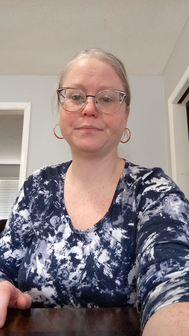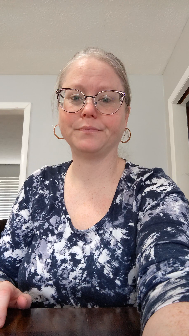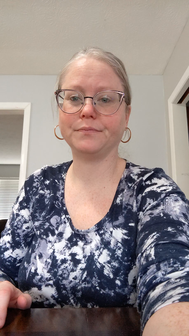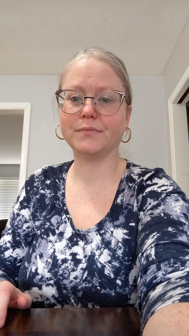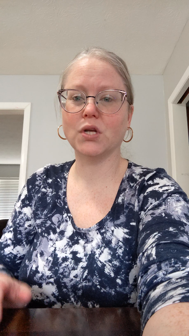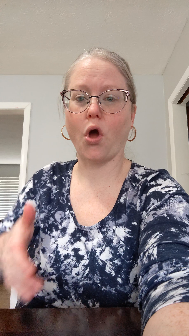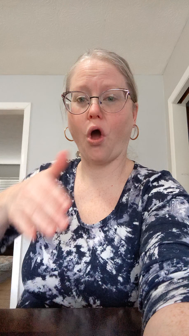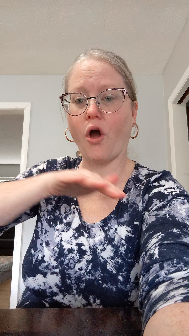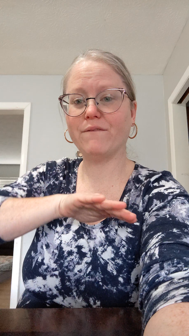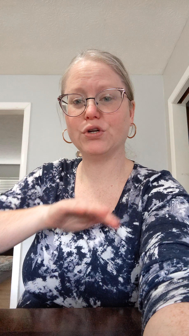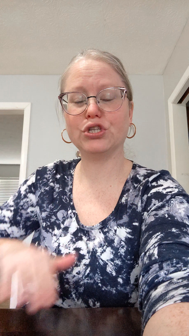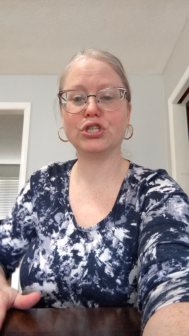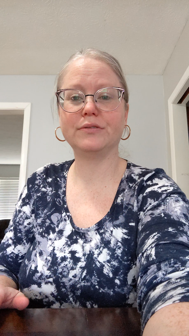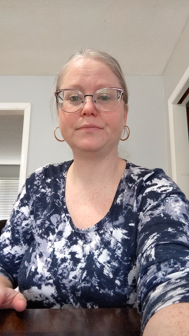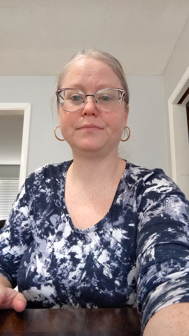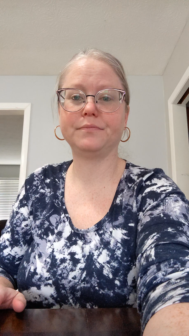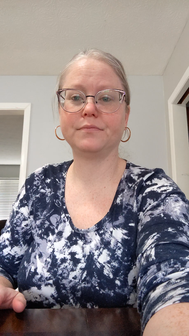cover